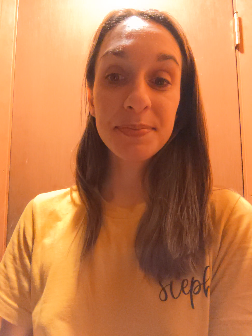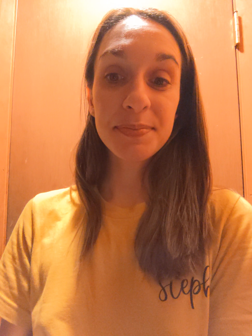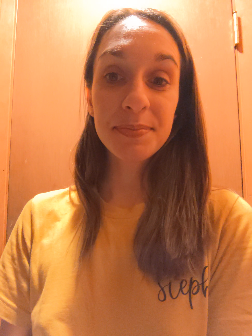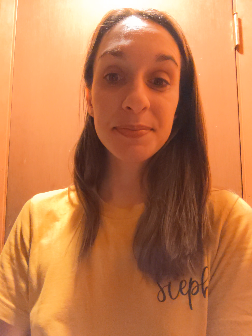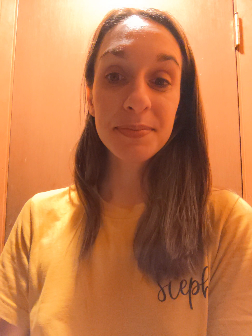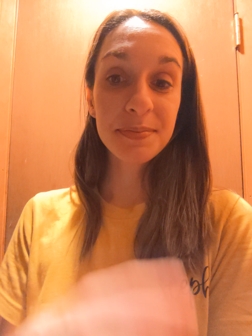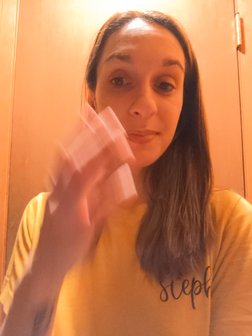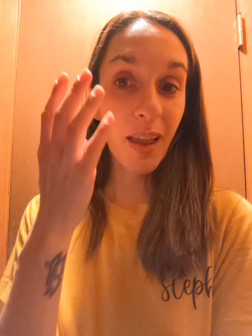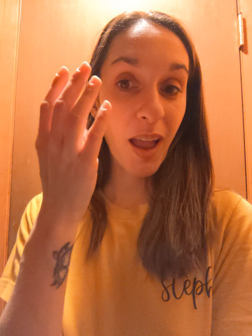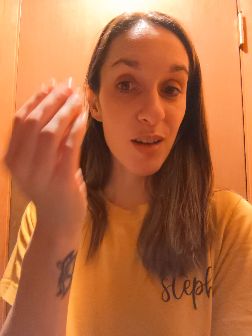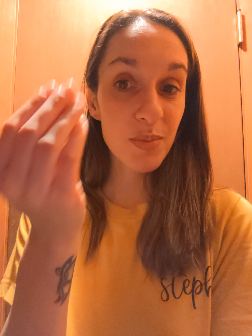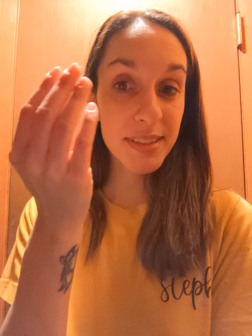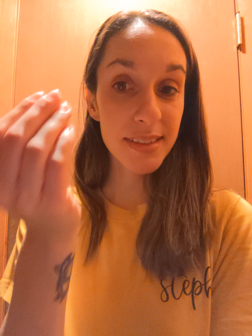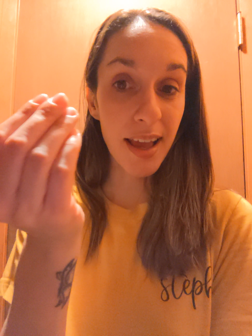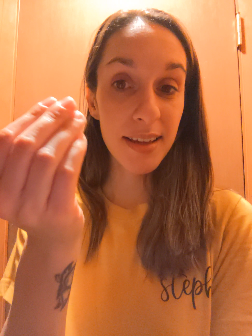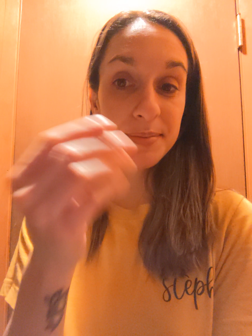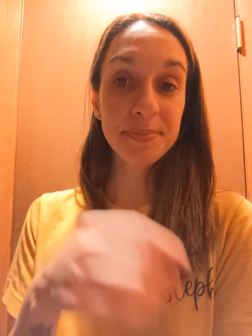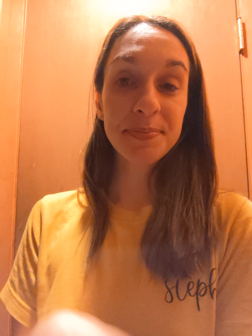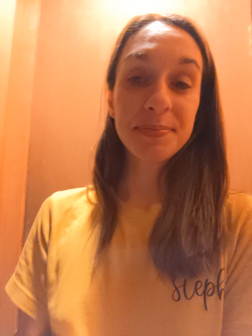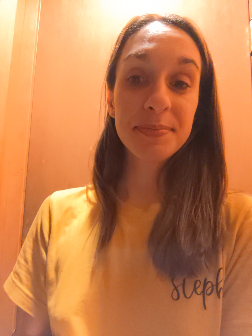outside